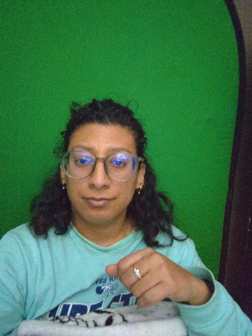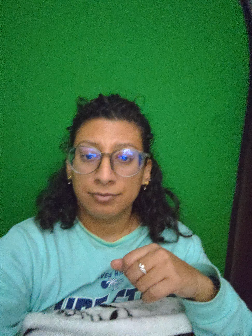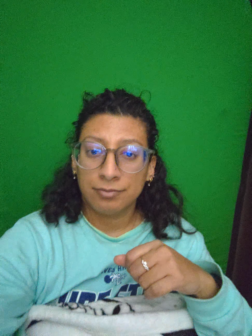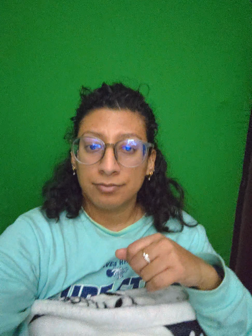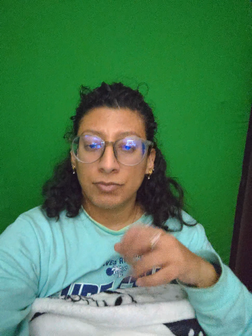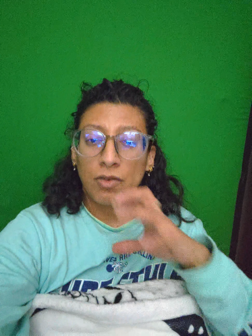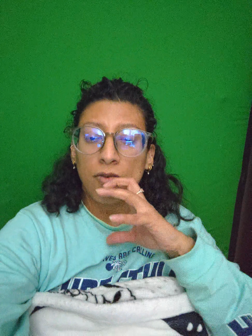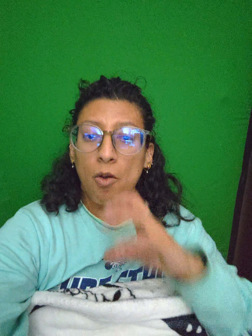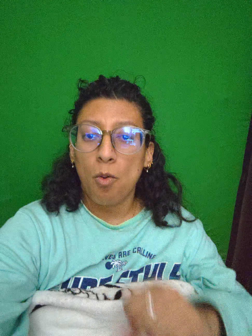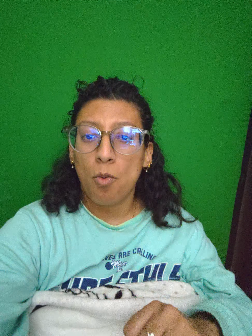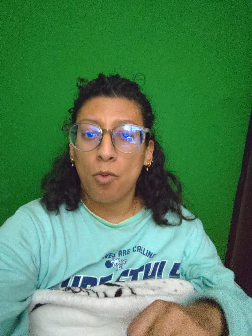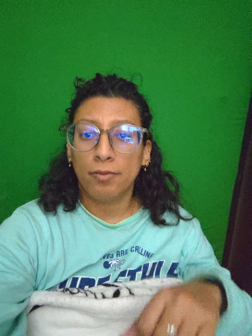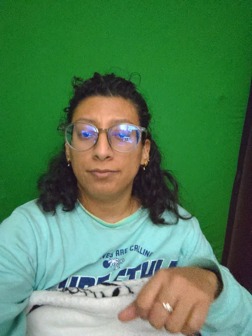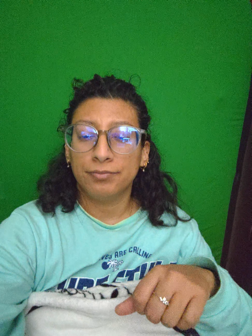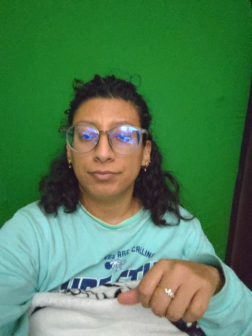old